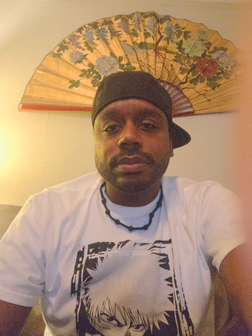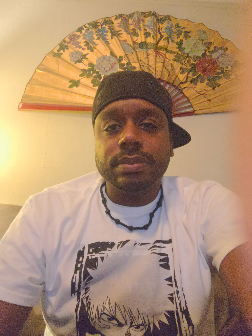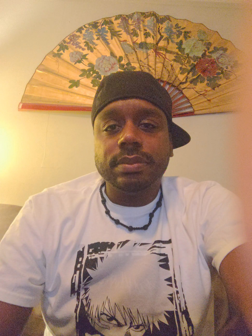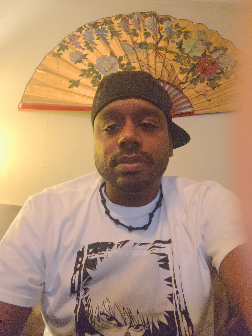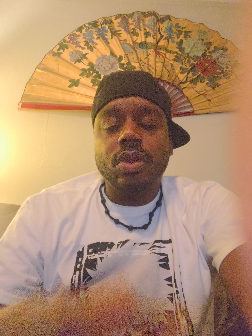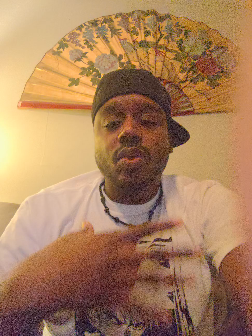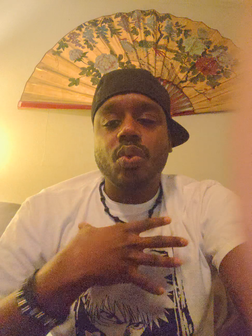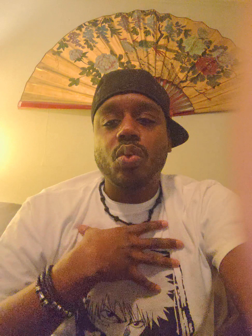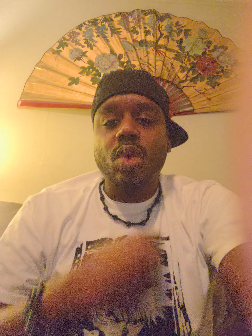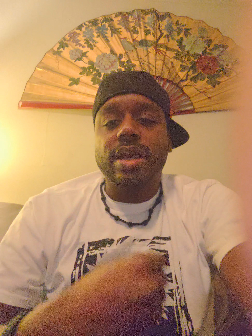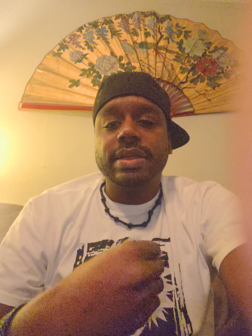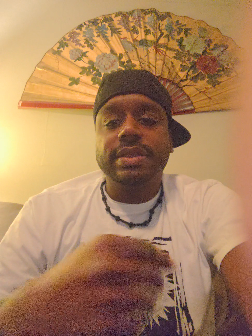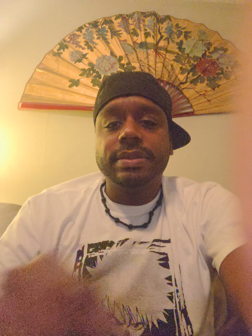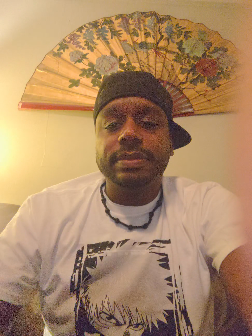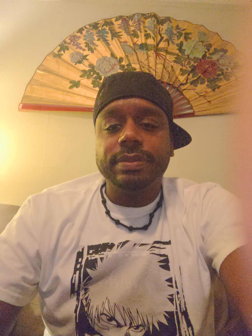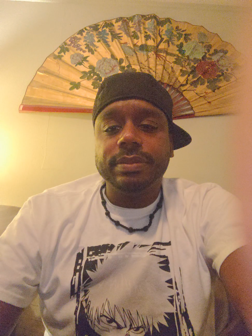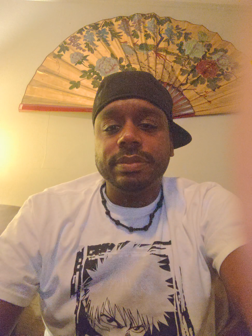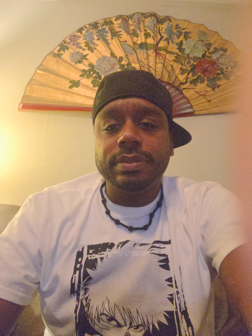white